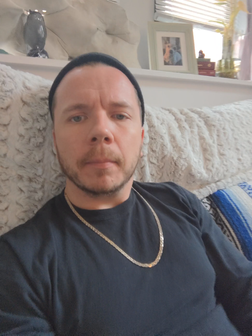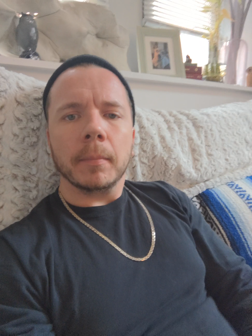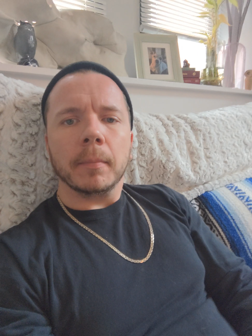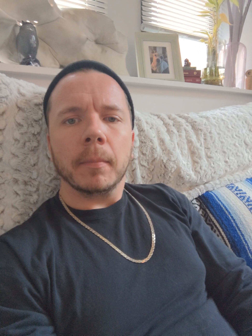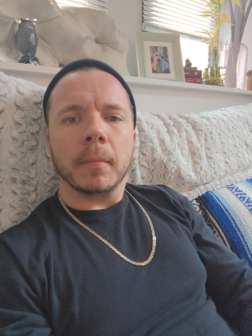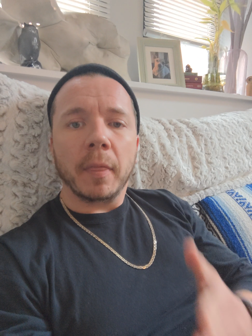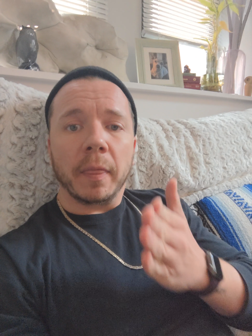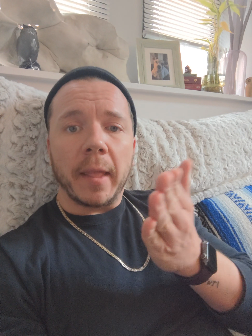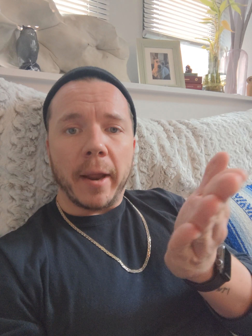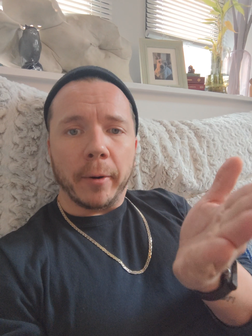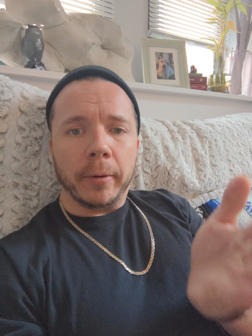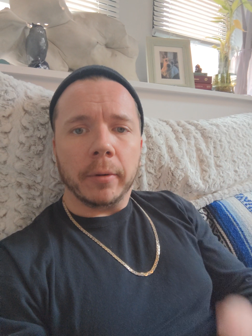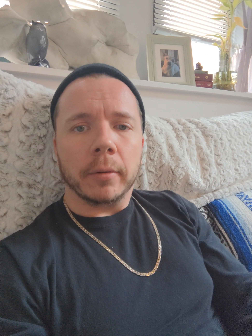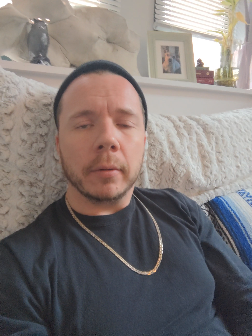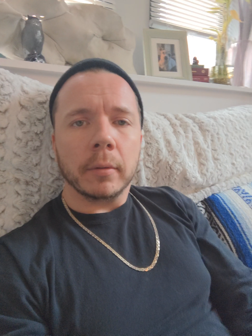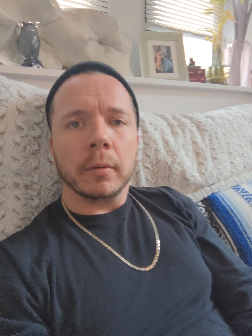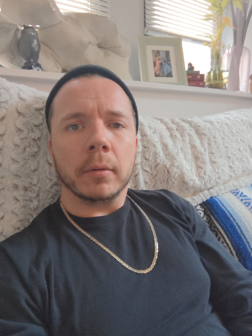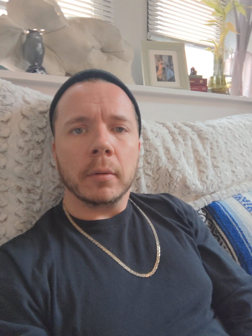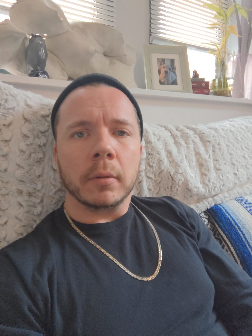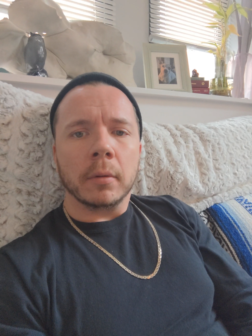there